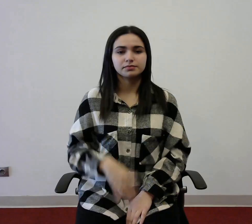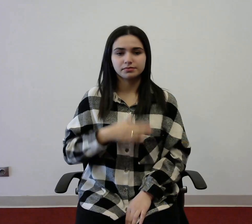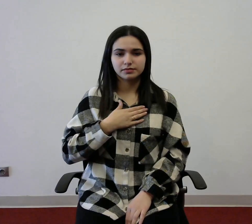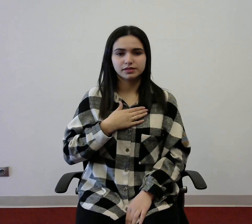mən